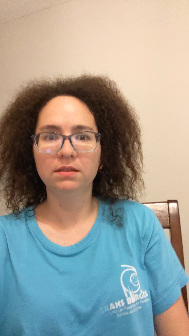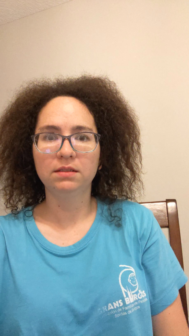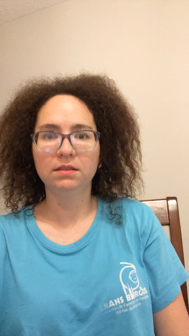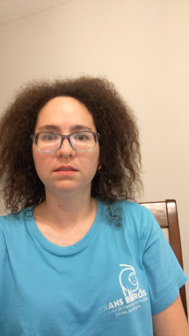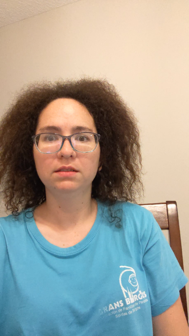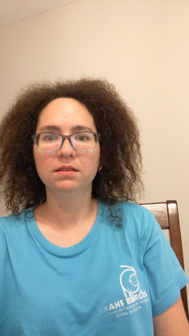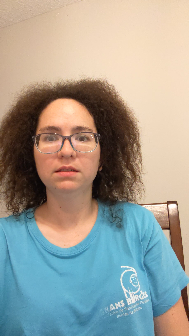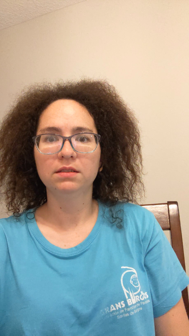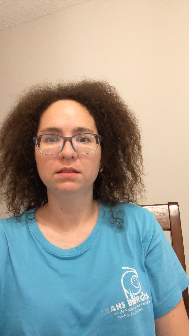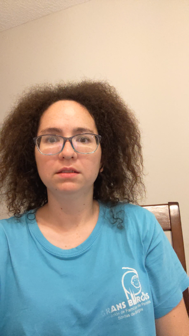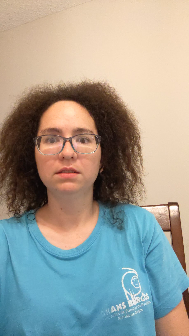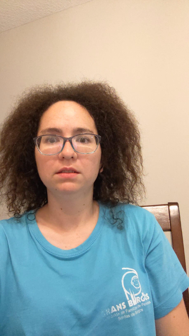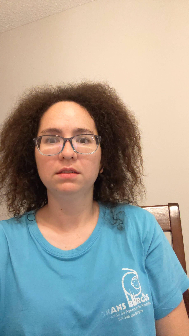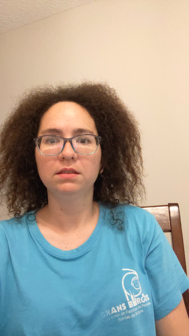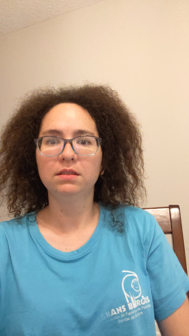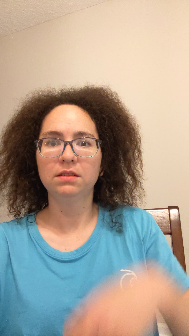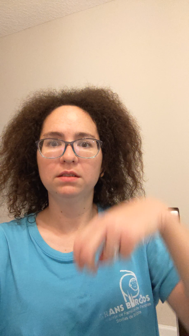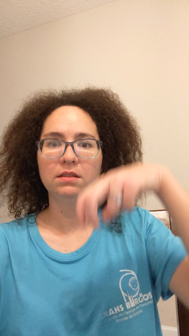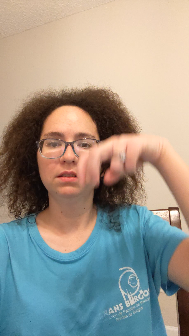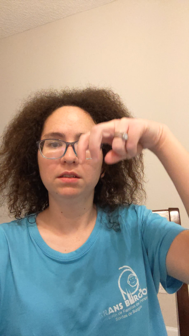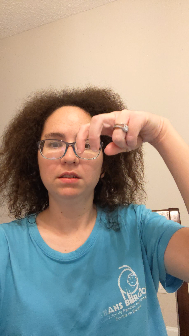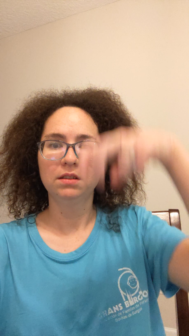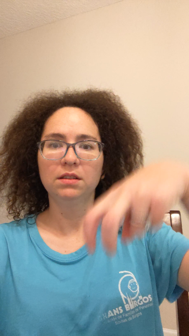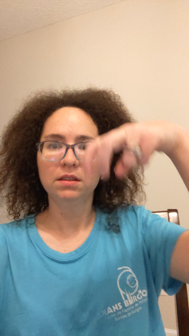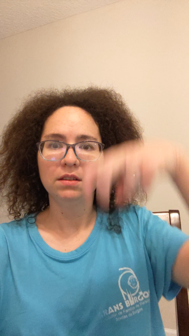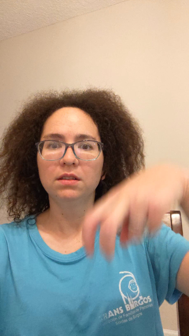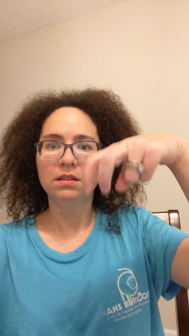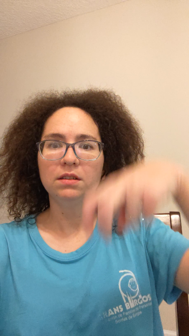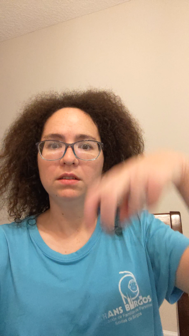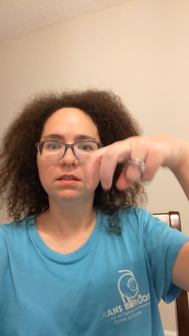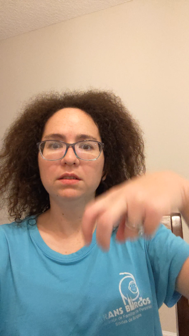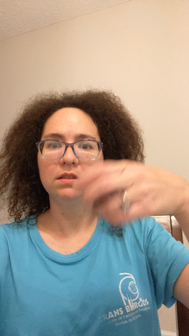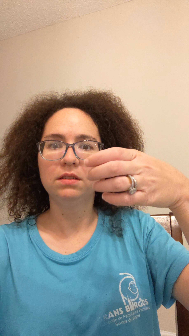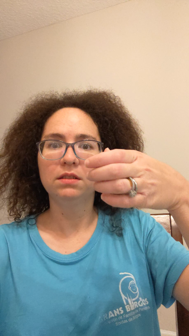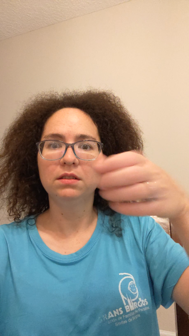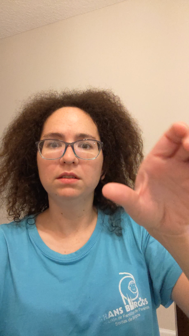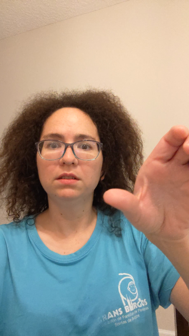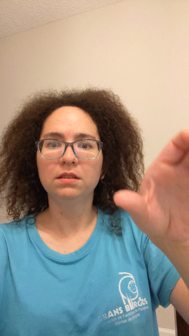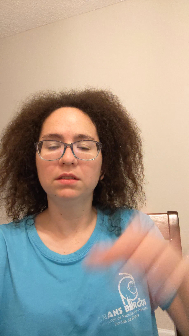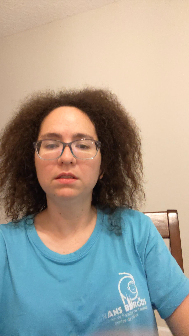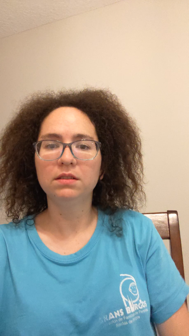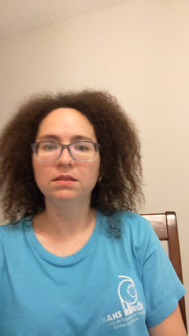potato chip